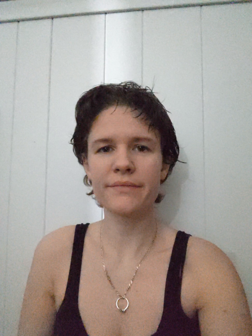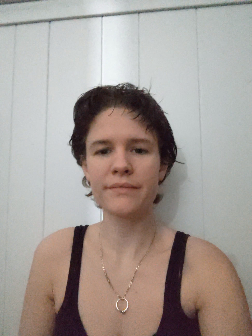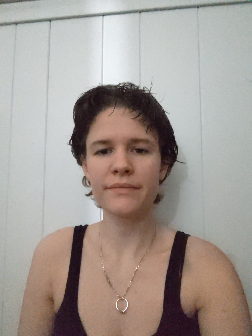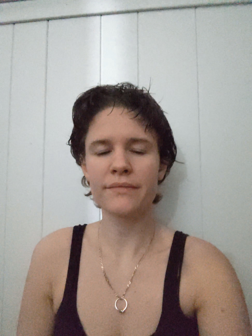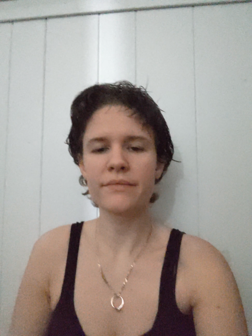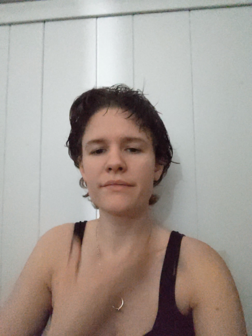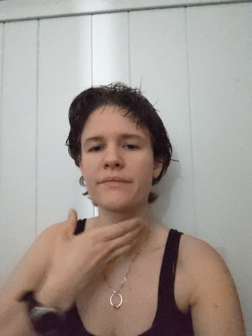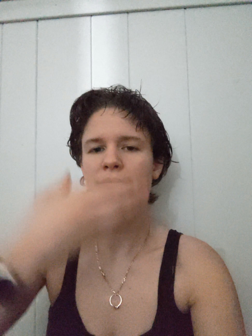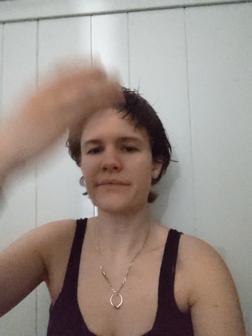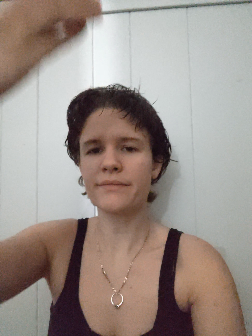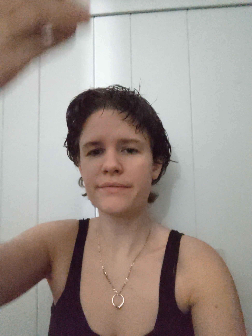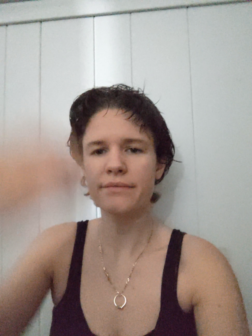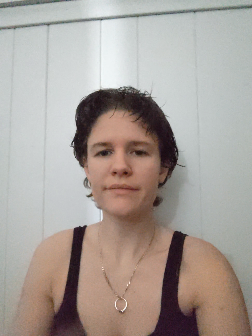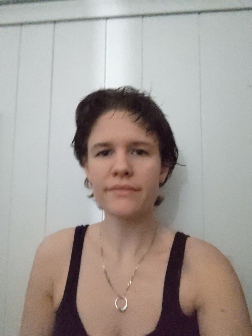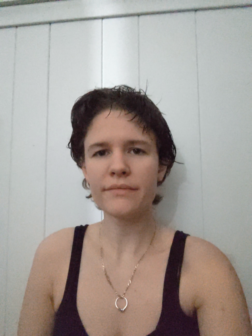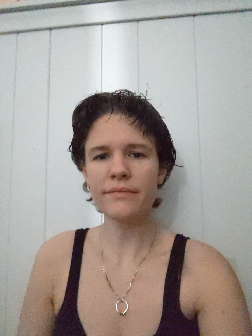giraffe